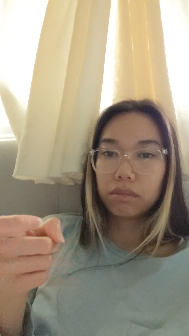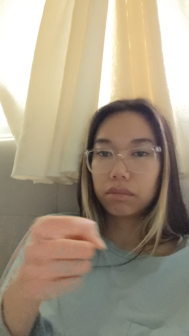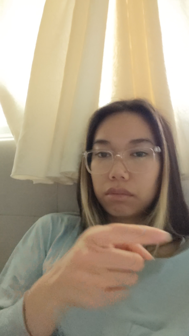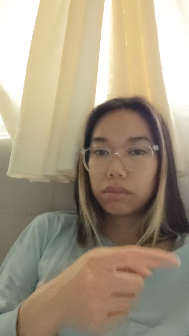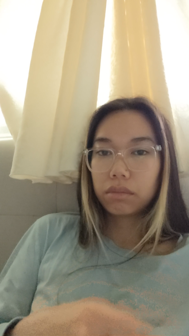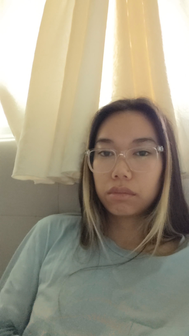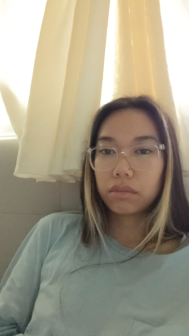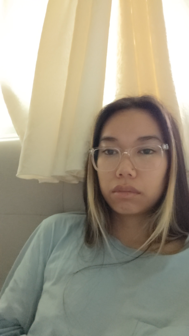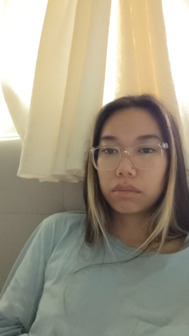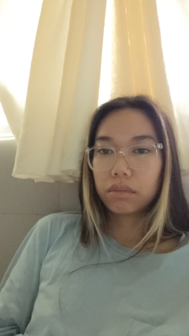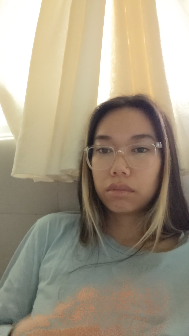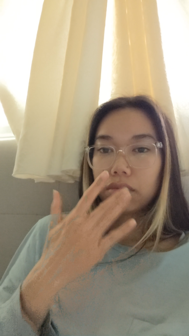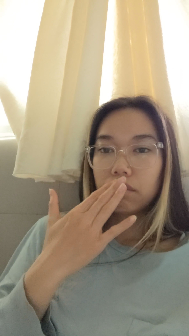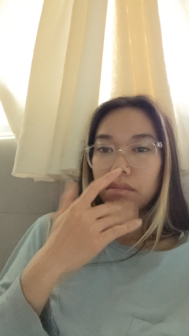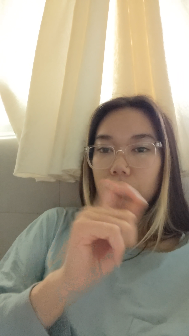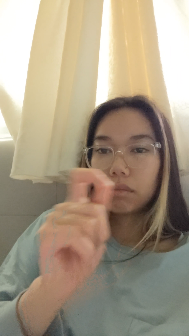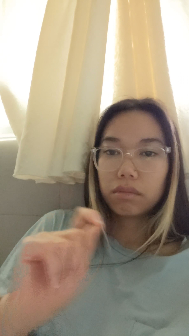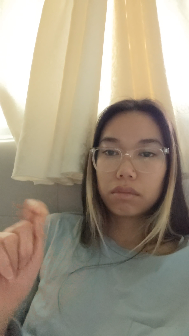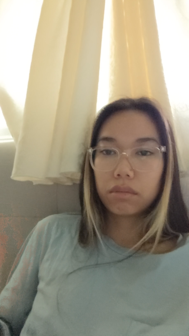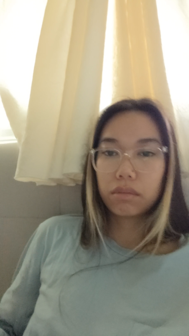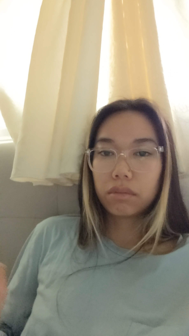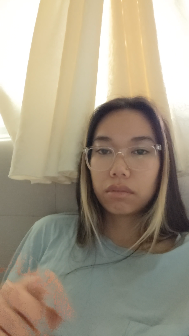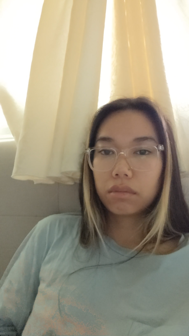crayon